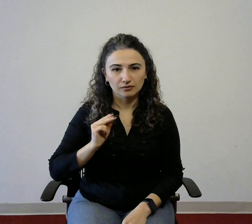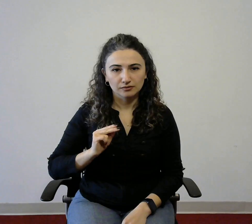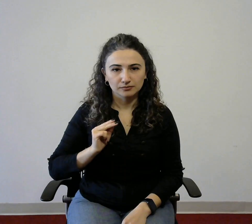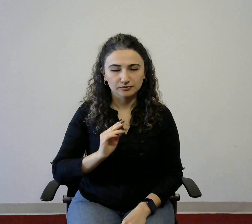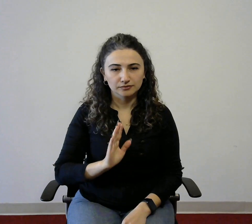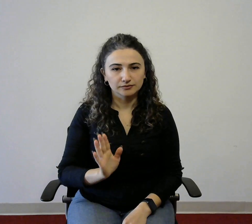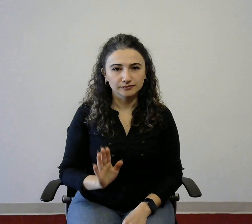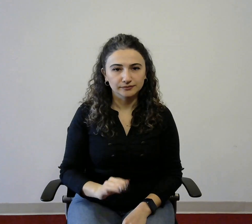işləmir